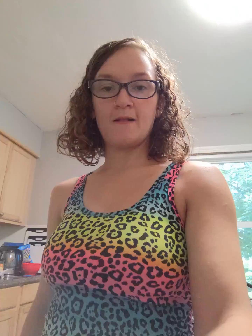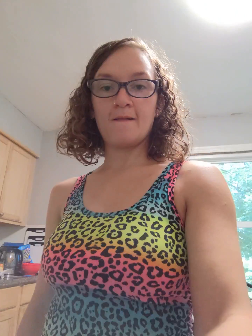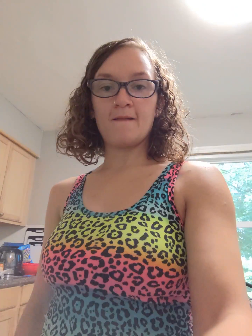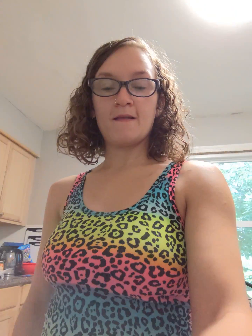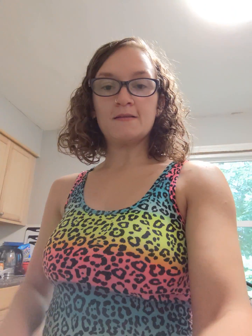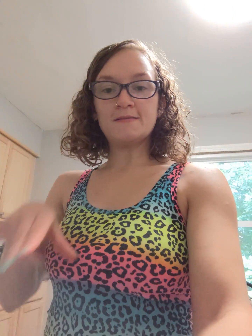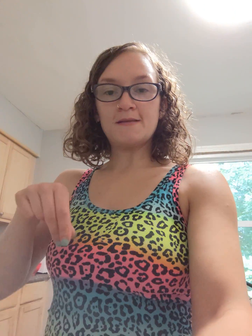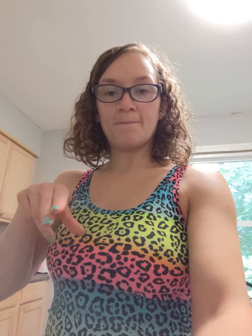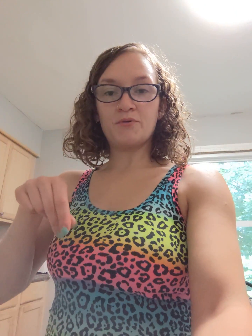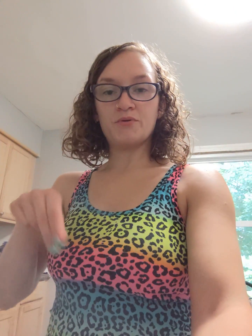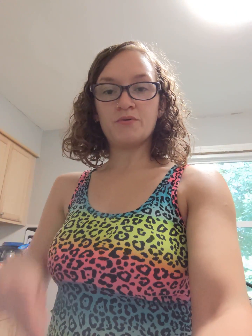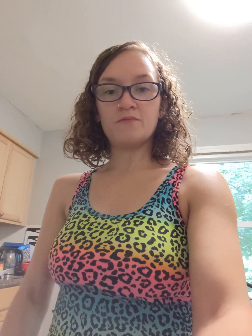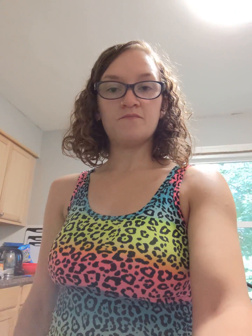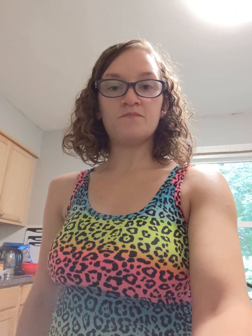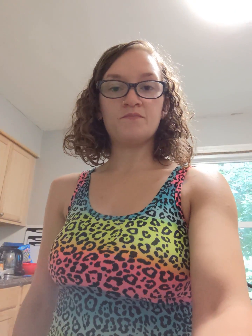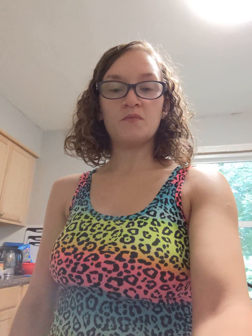diaper